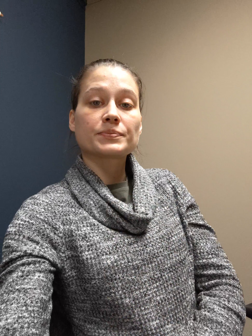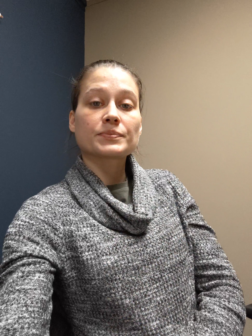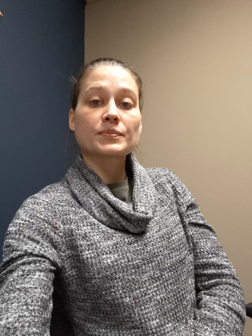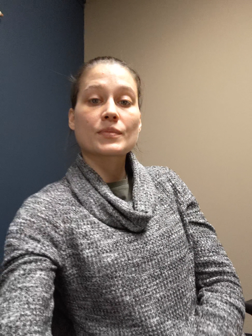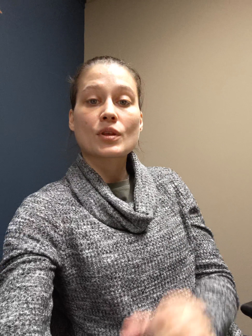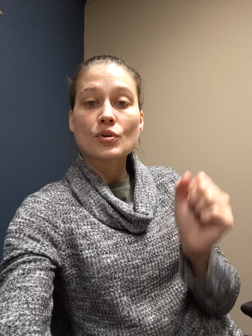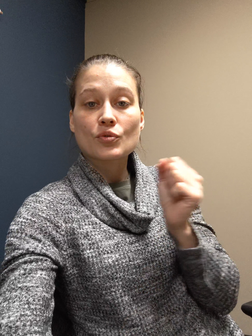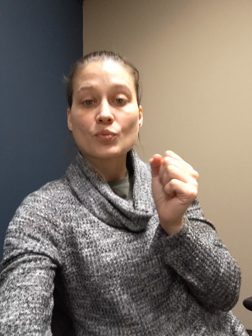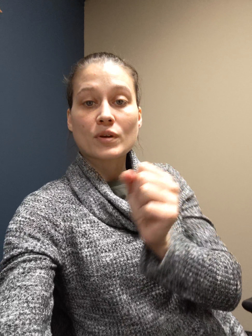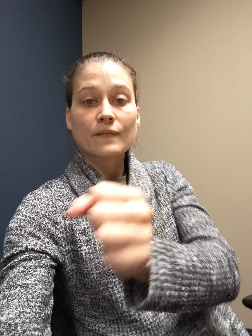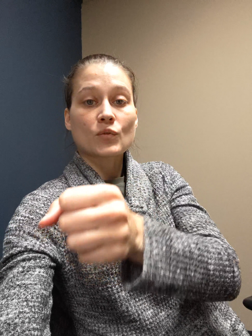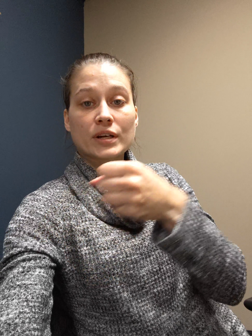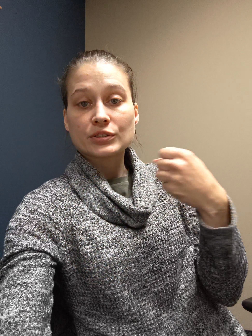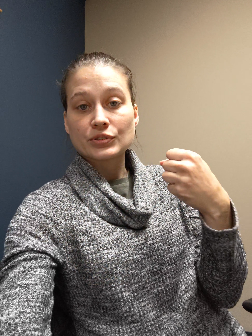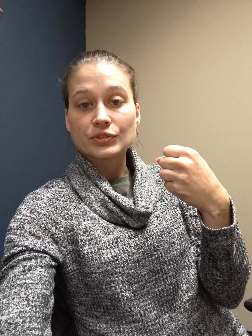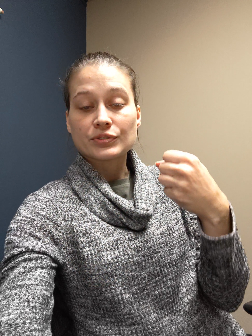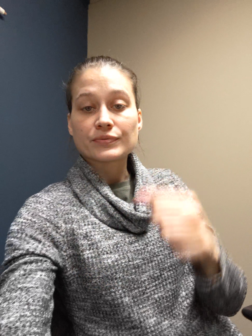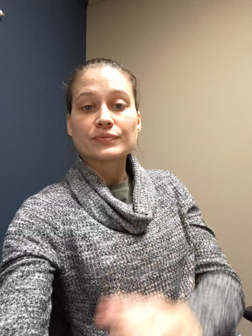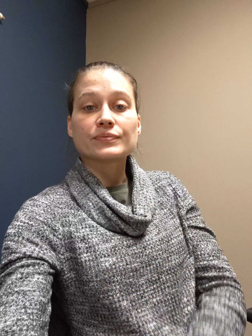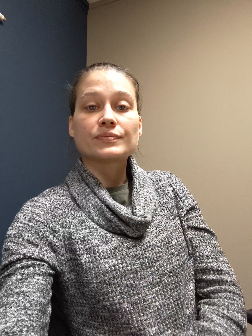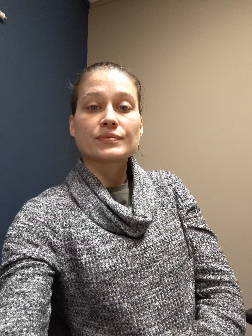refrigerator